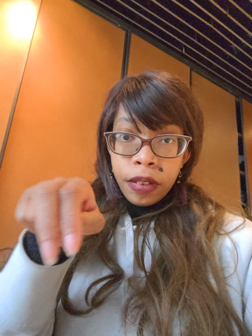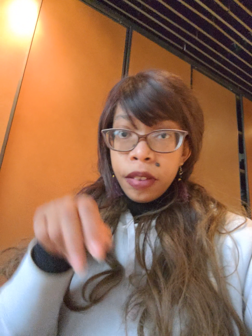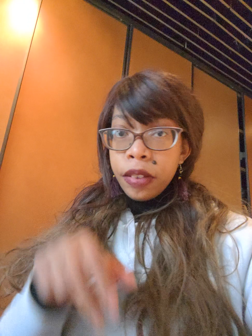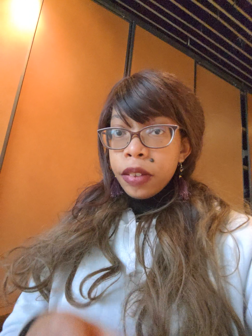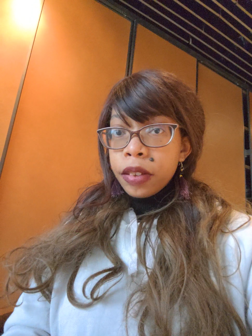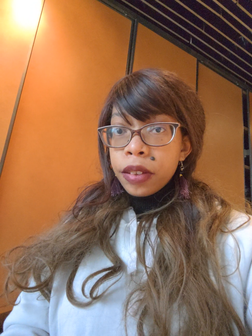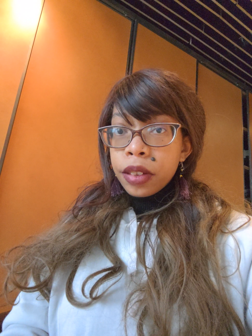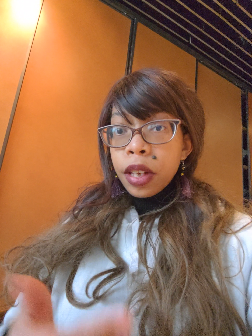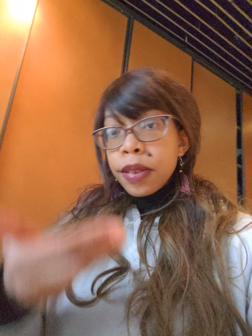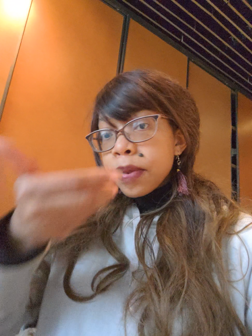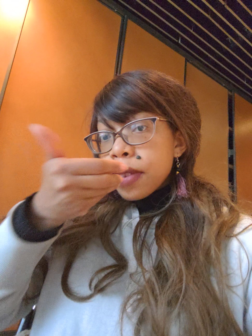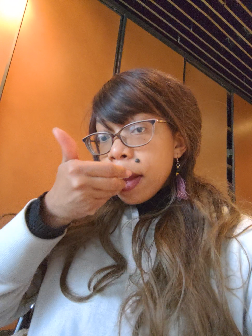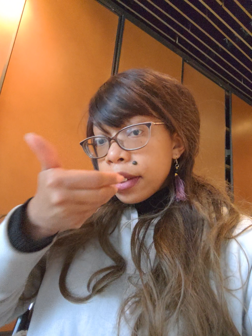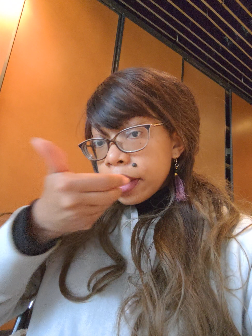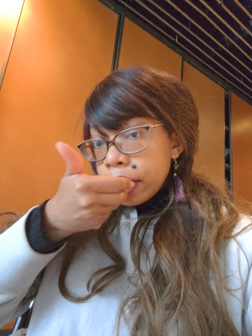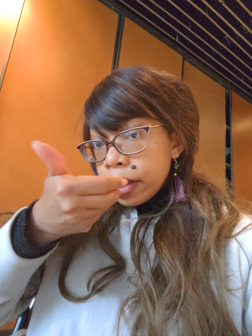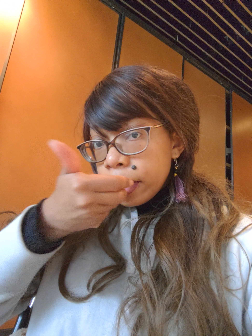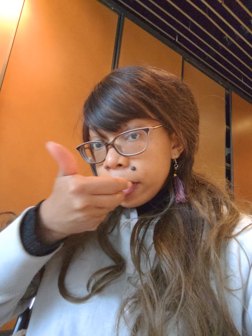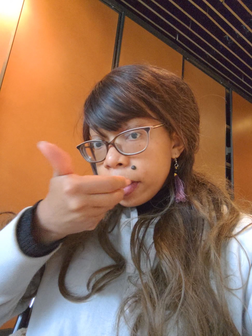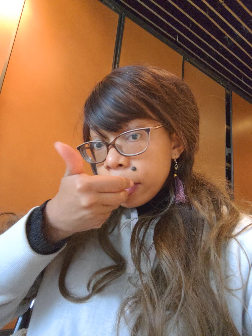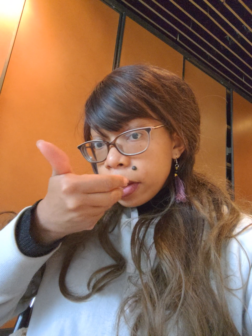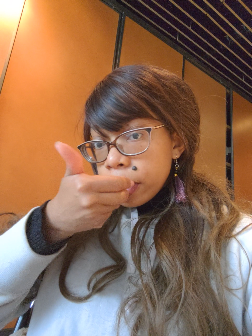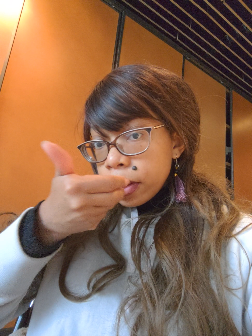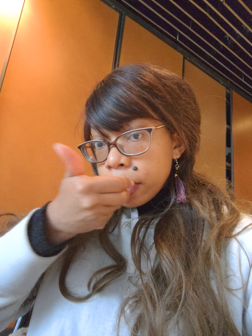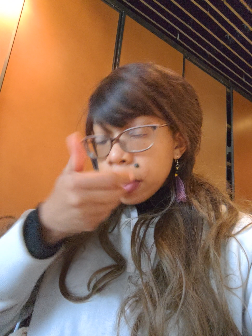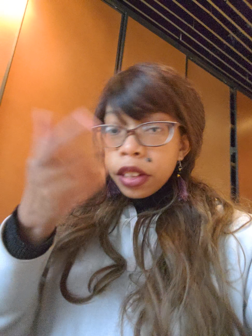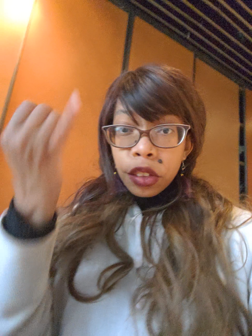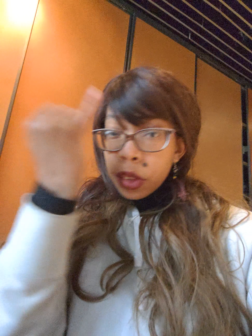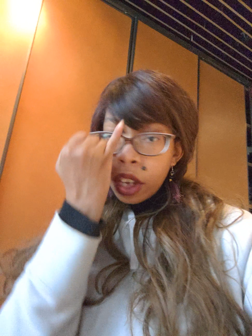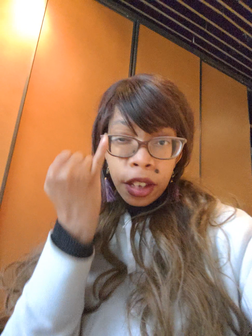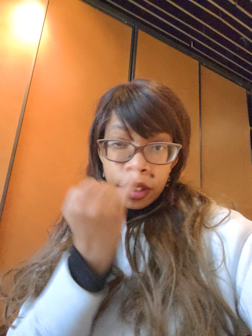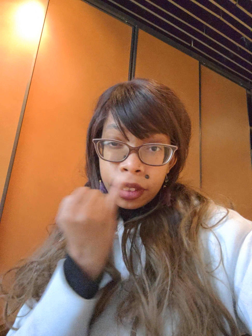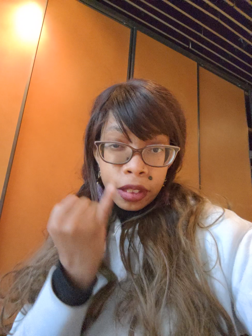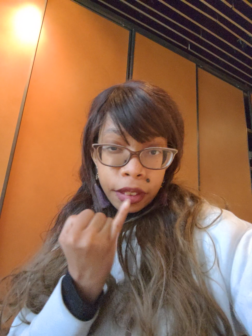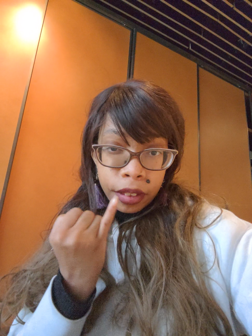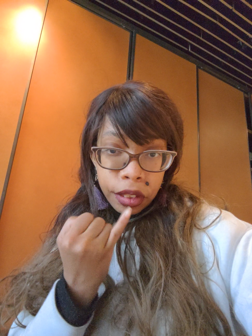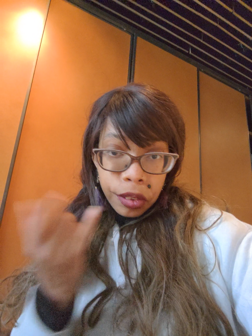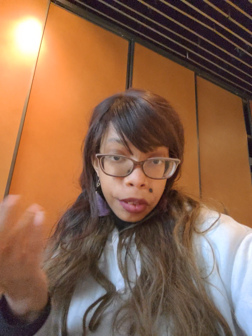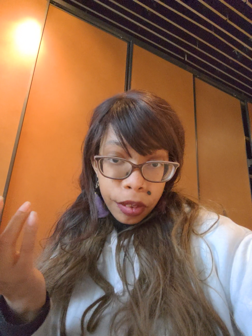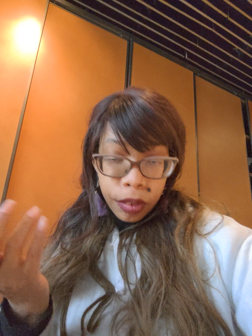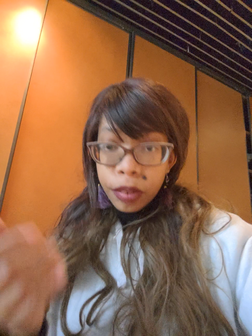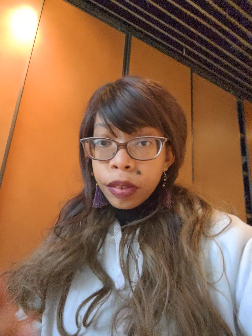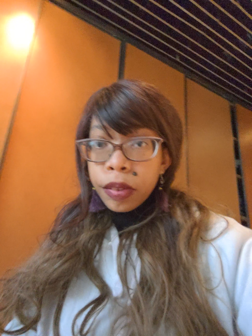pizza